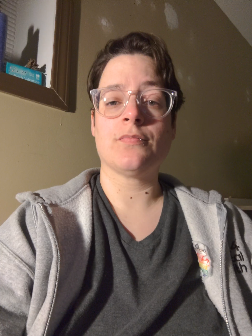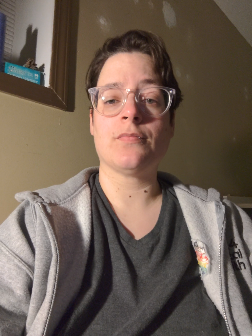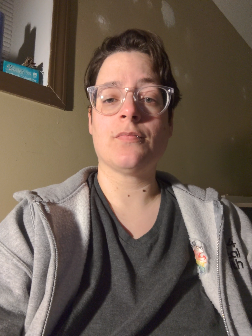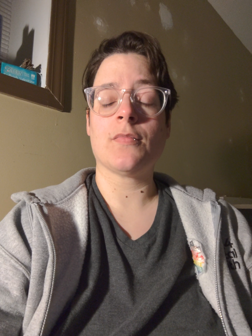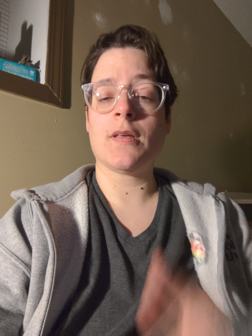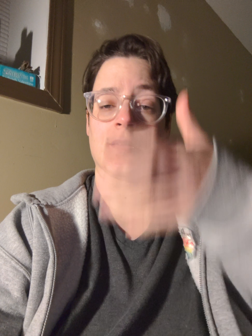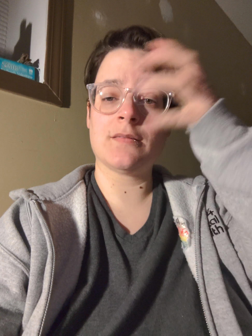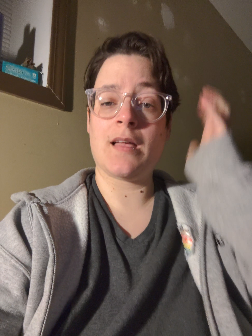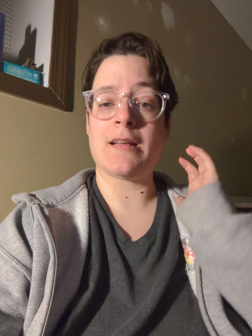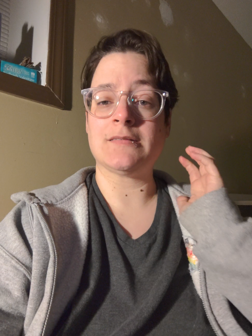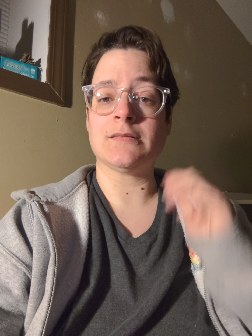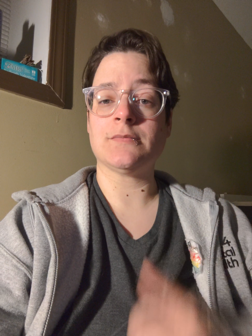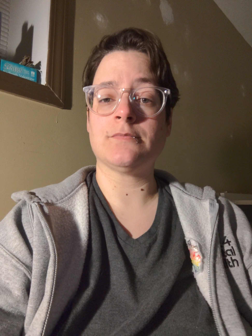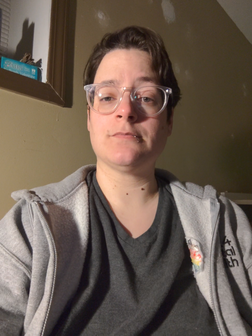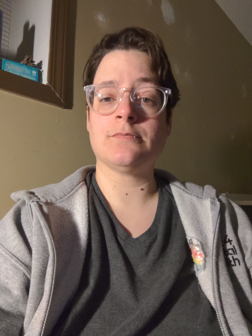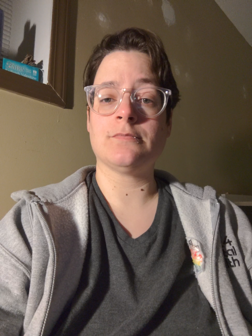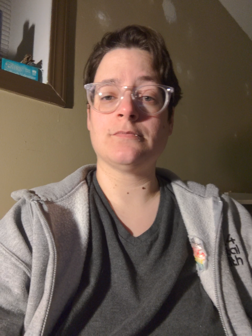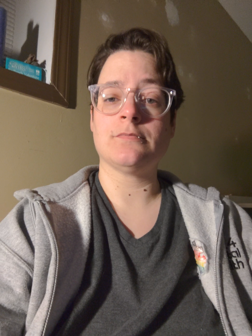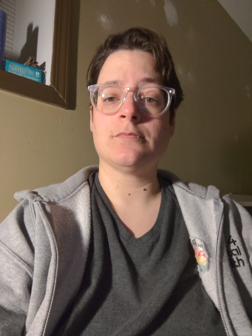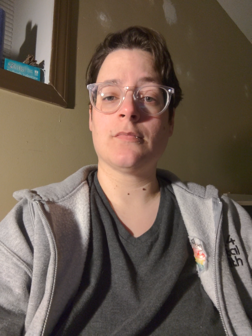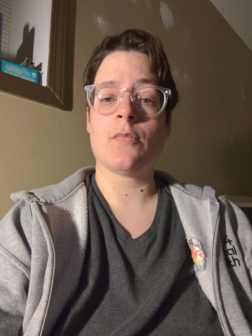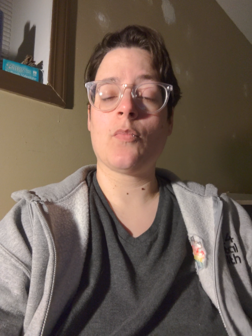lion